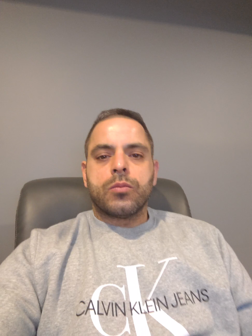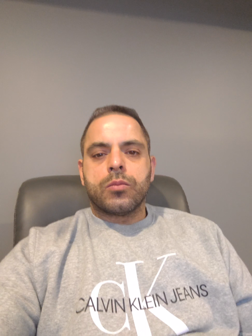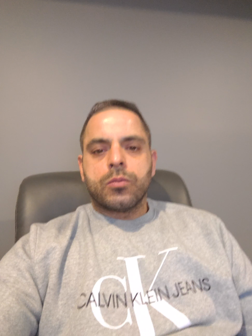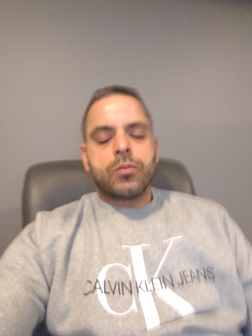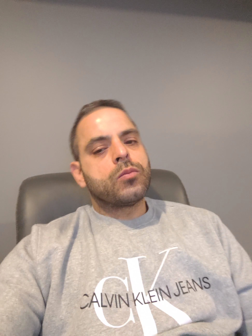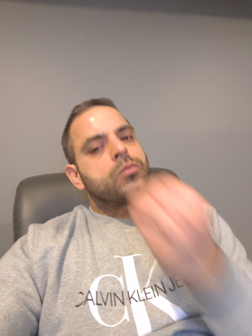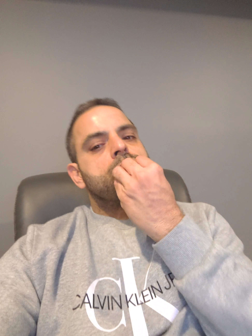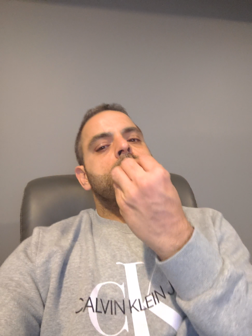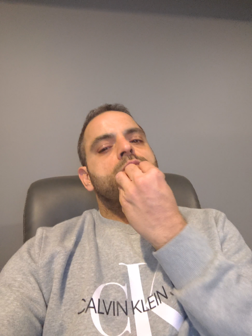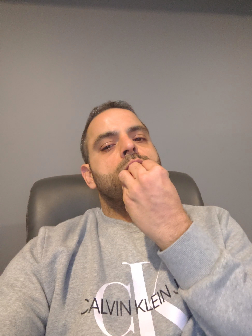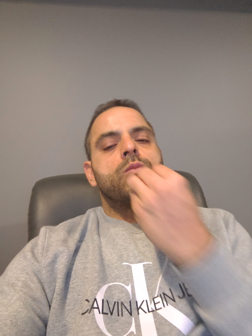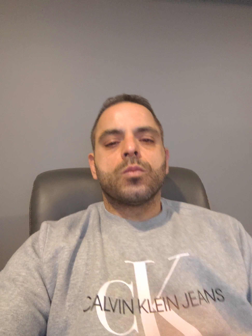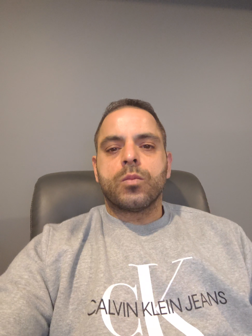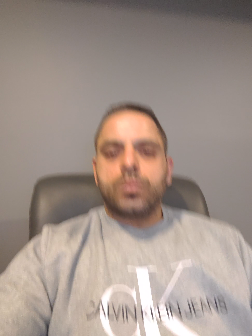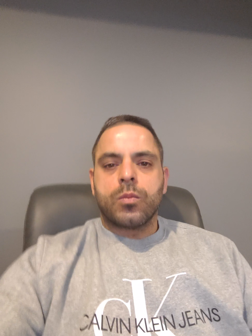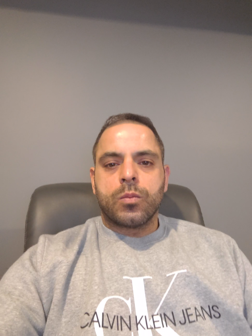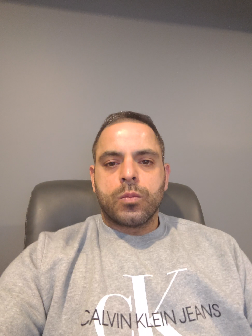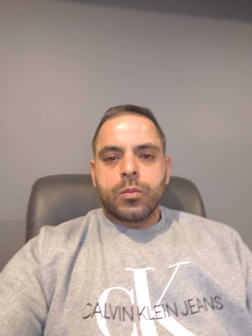food